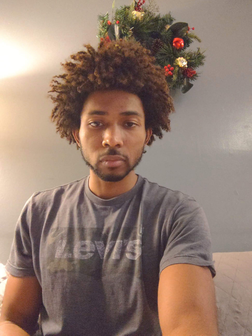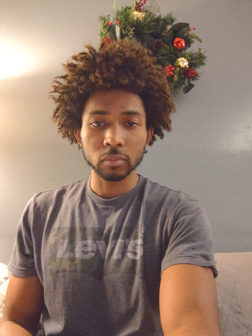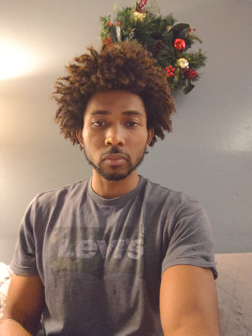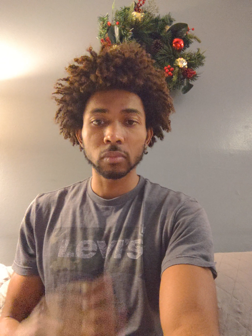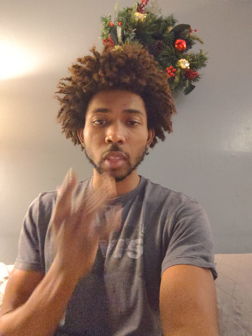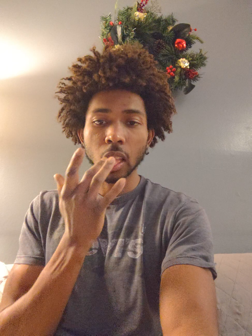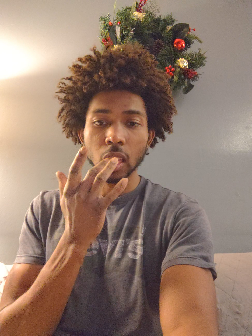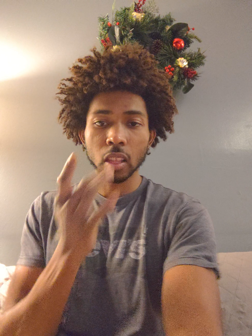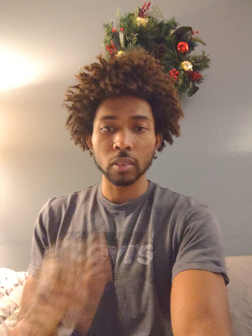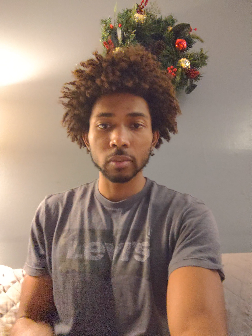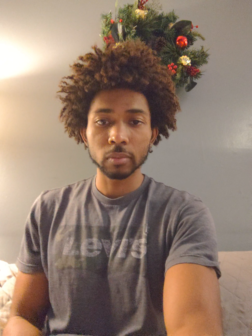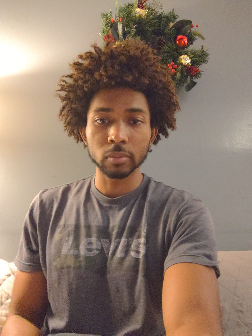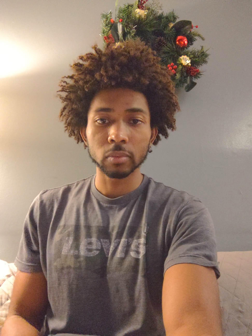taste